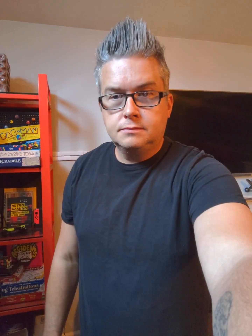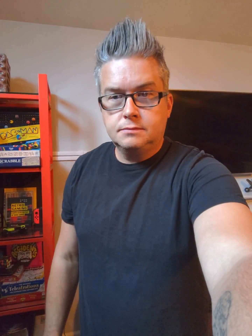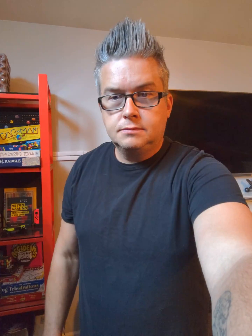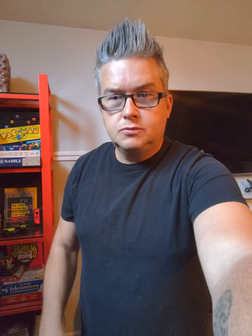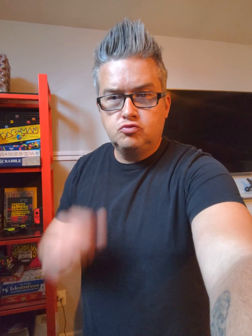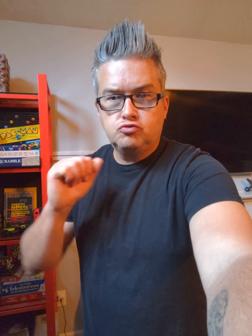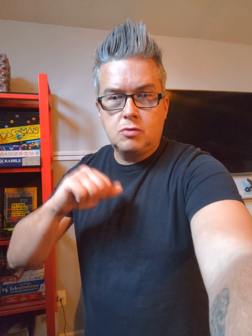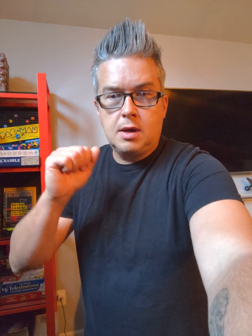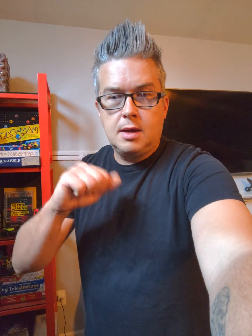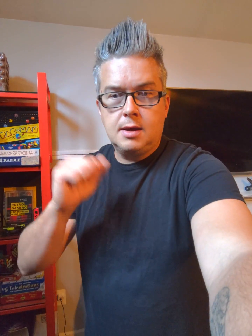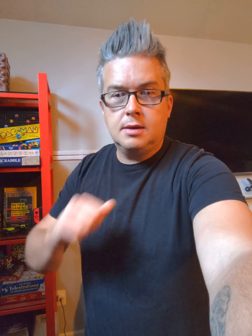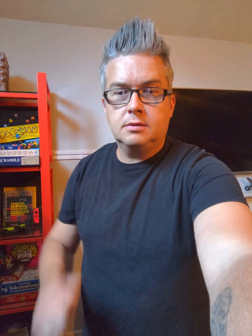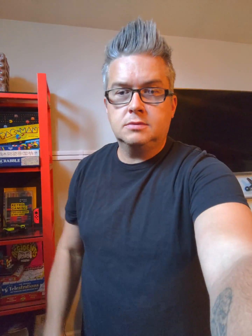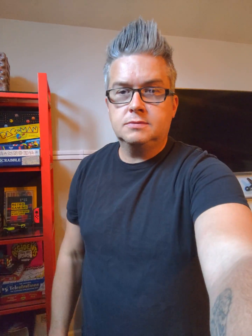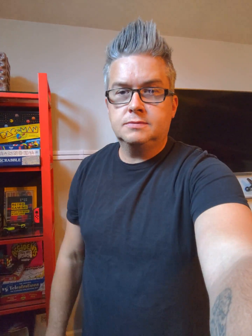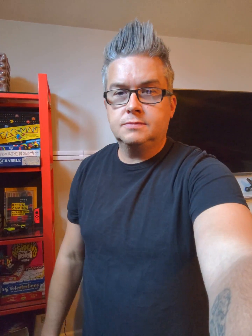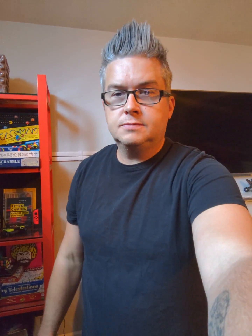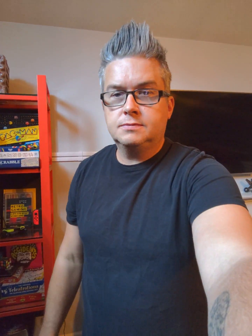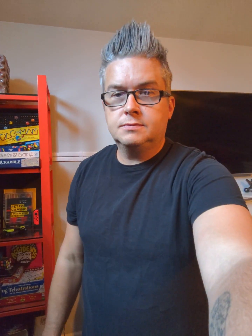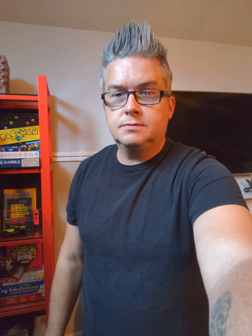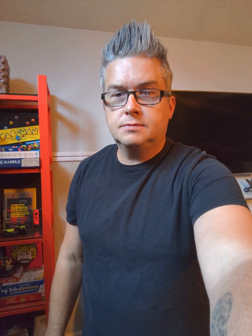rock